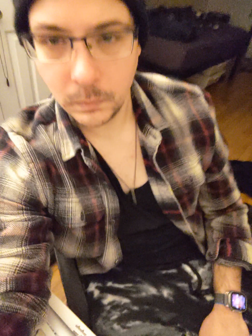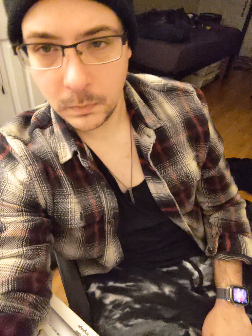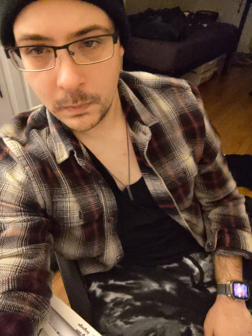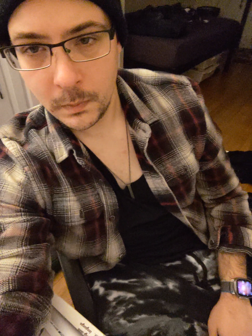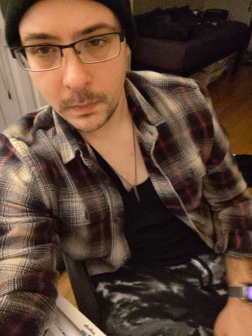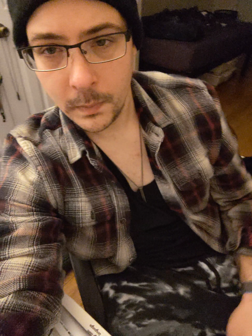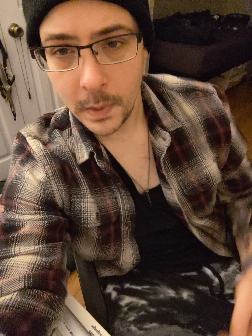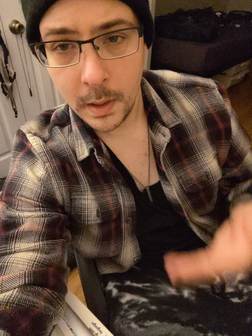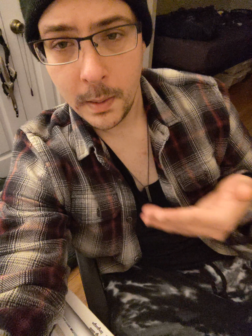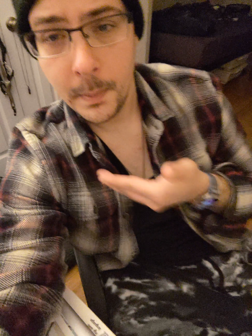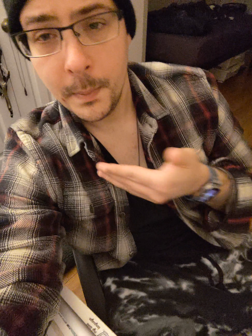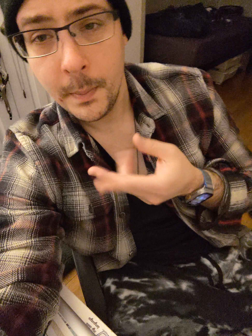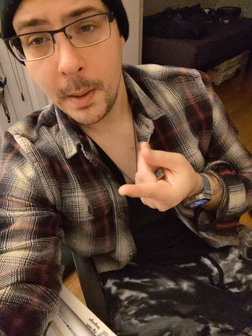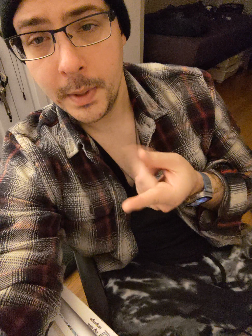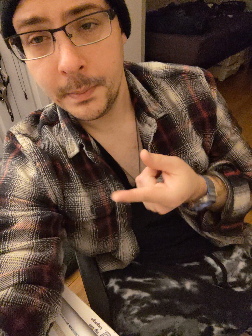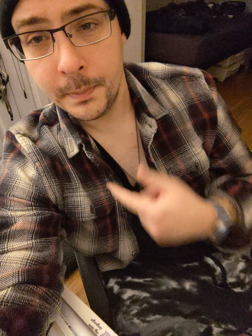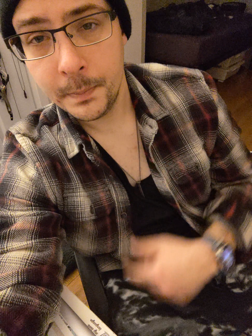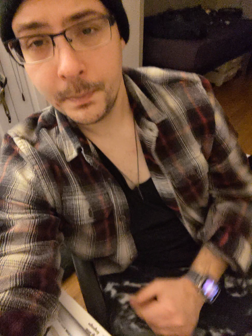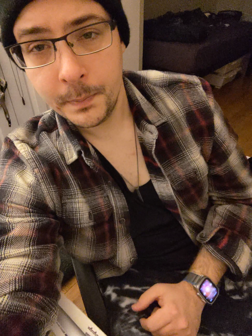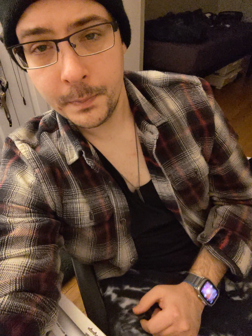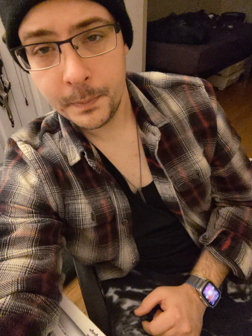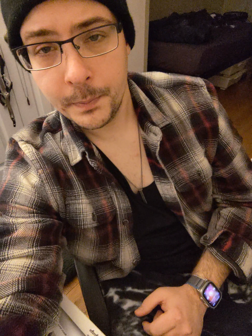puppy